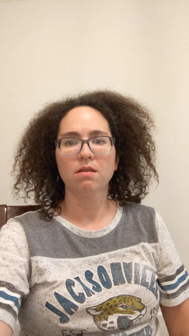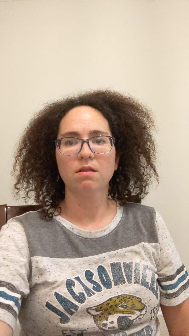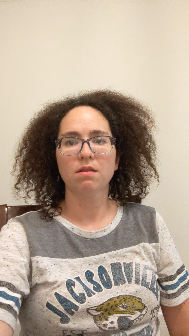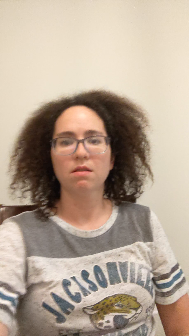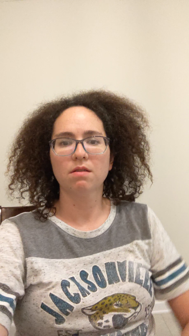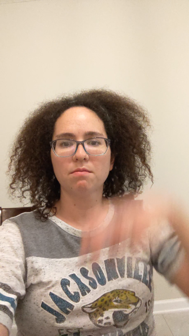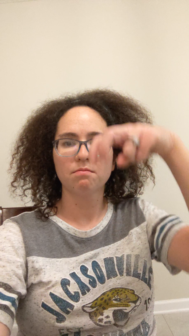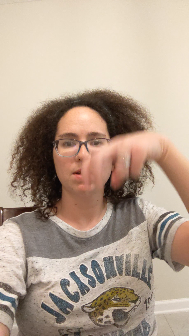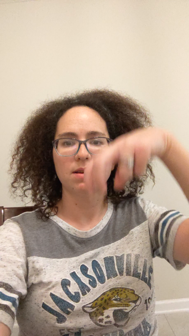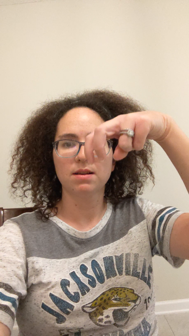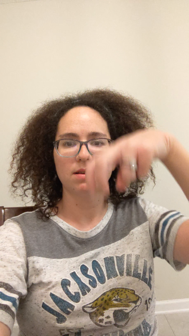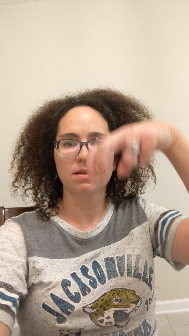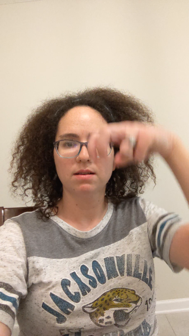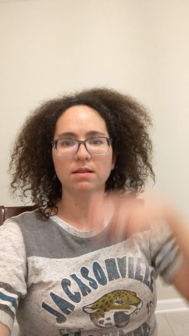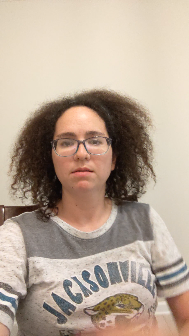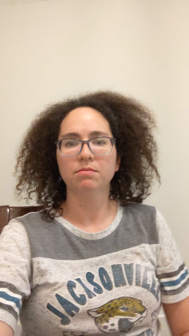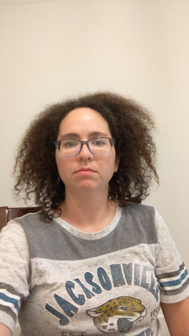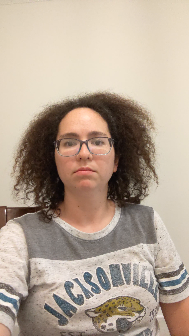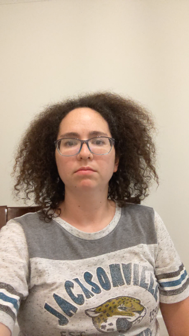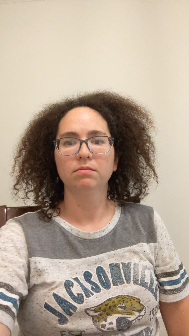potato